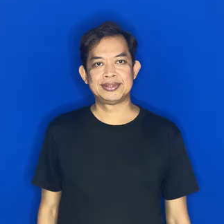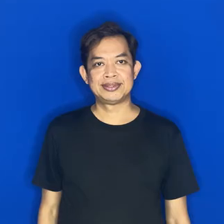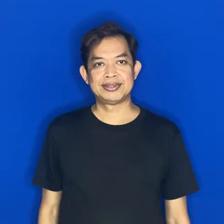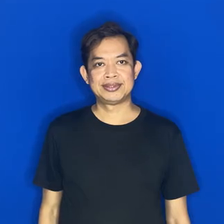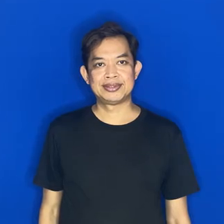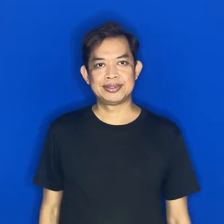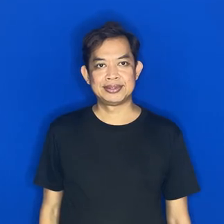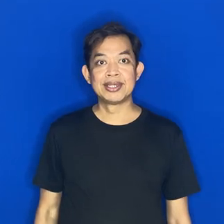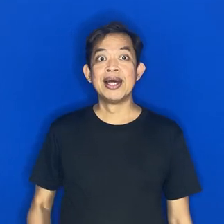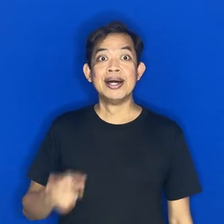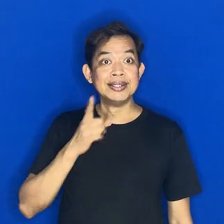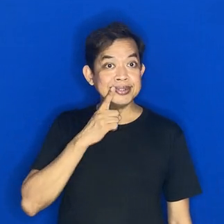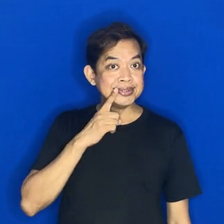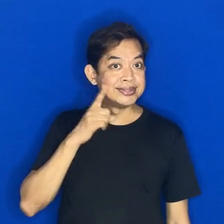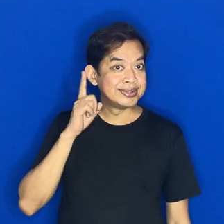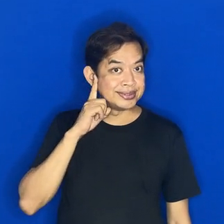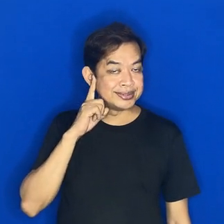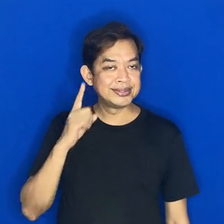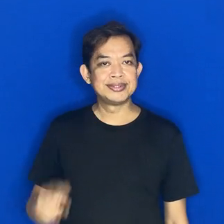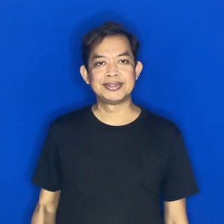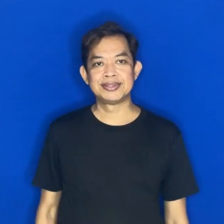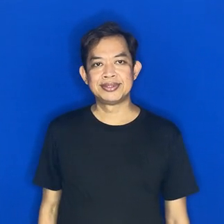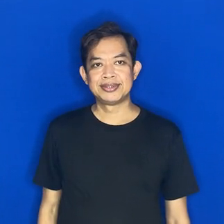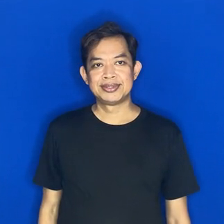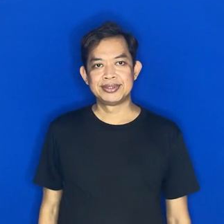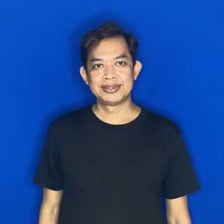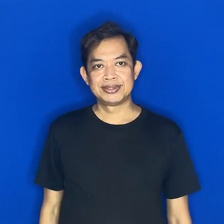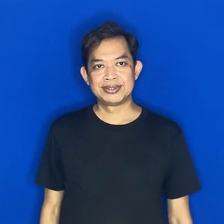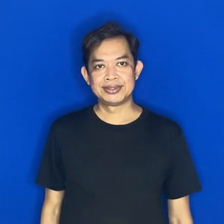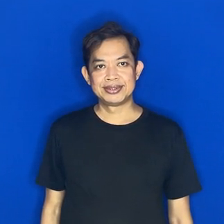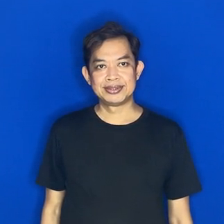deaf